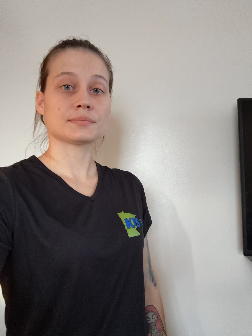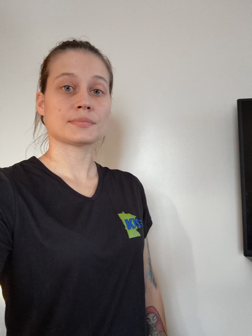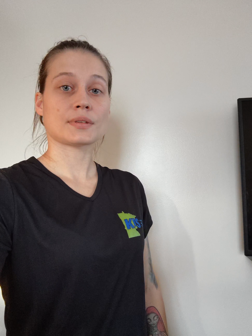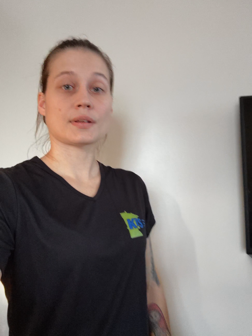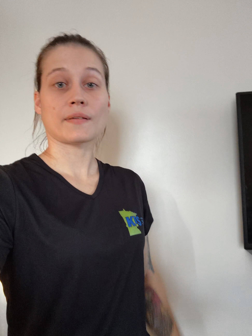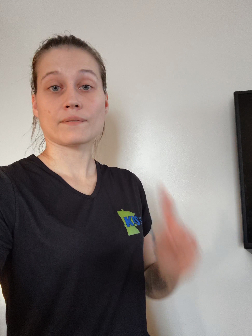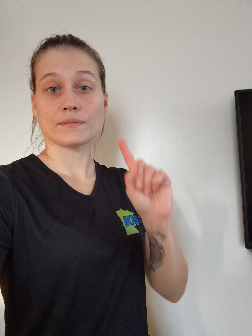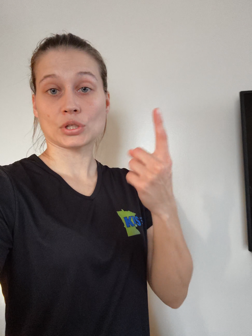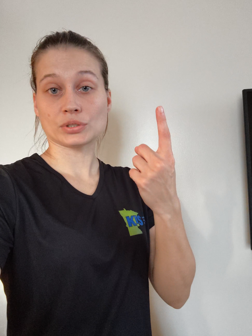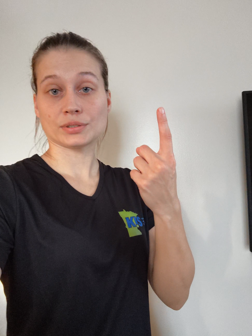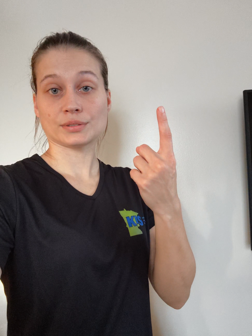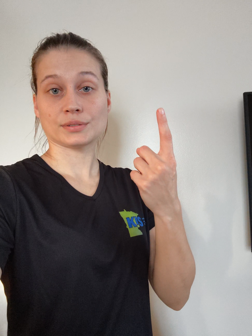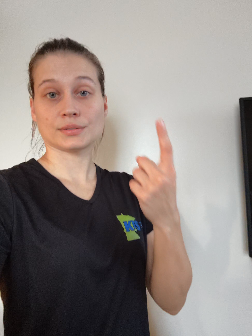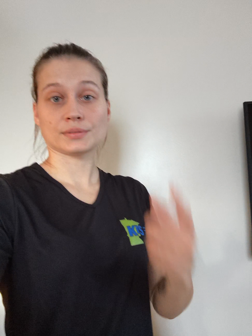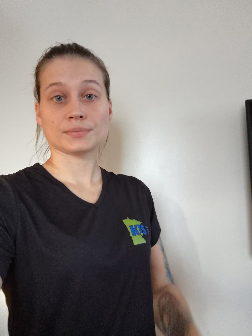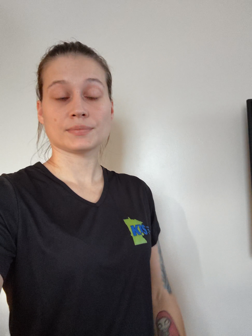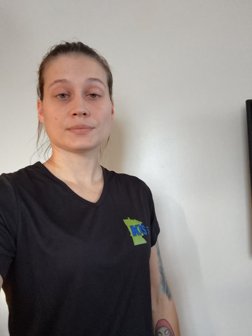first